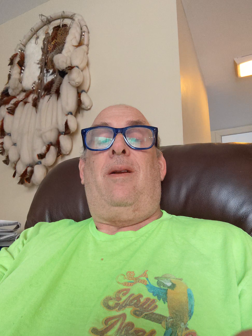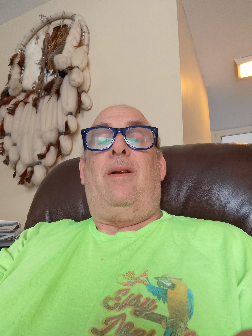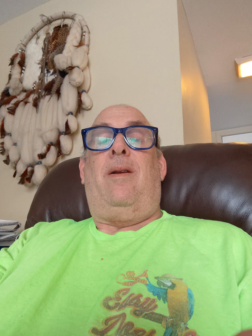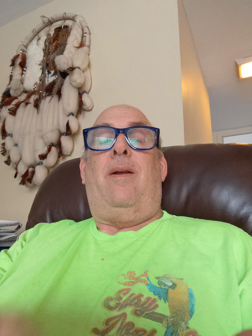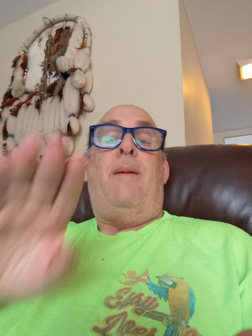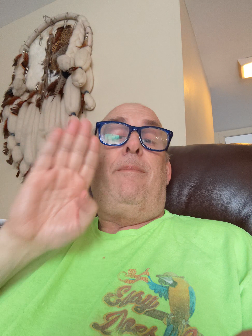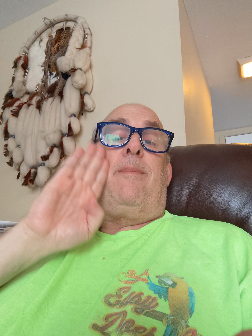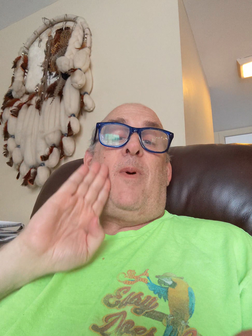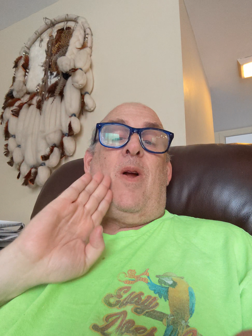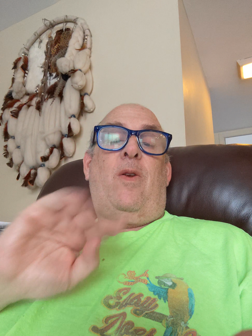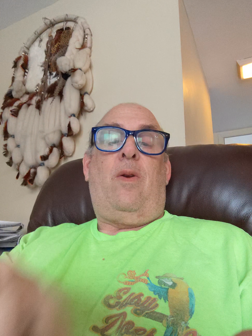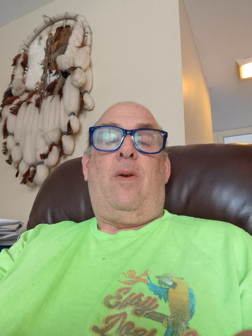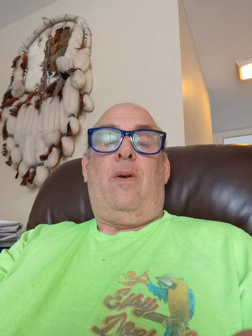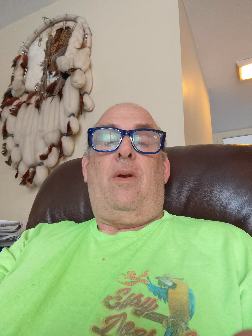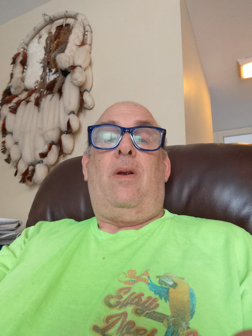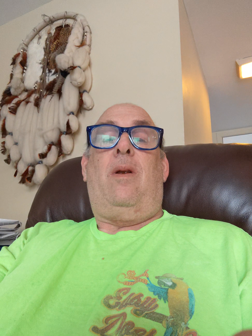brown